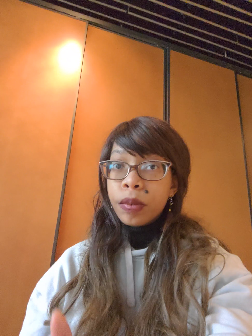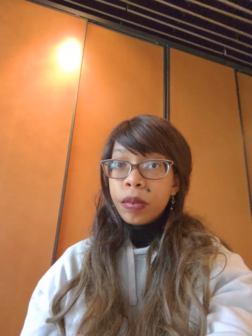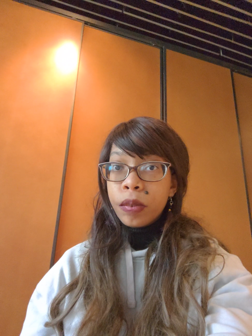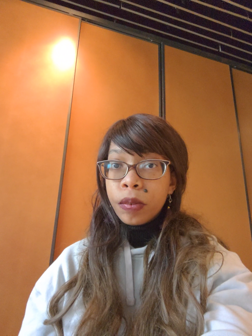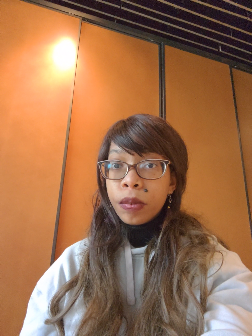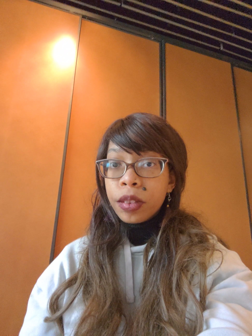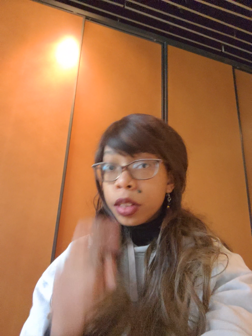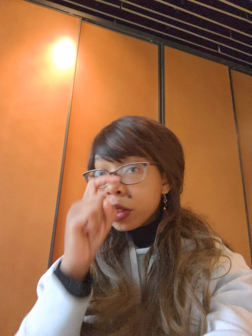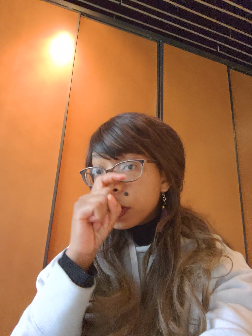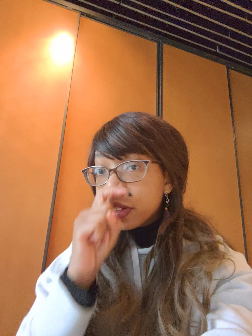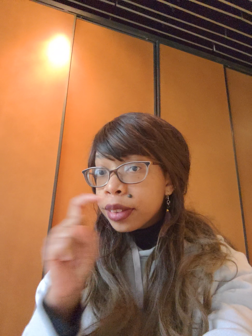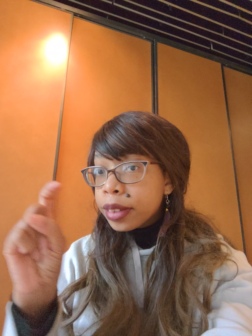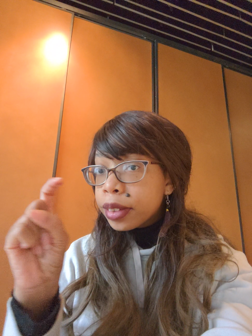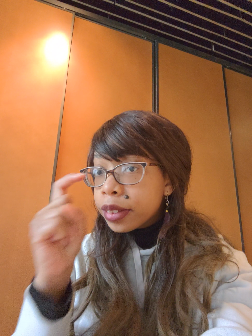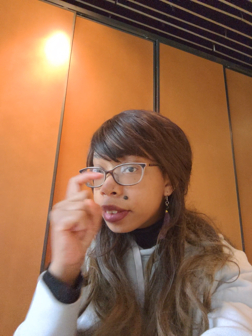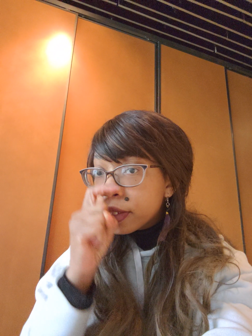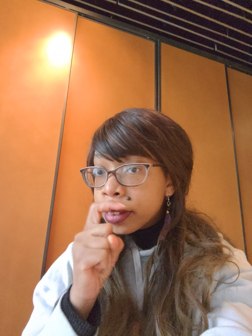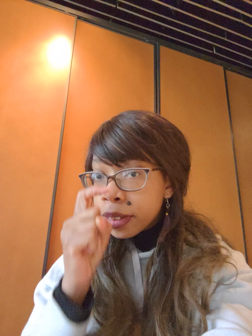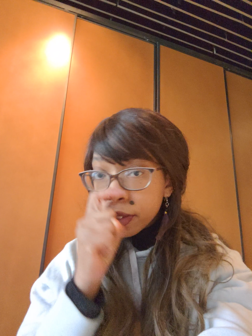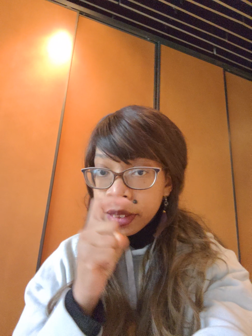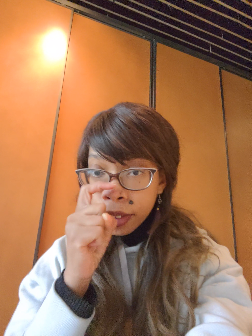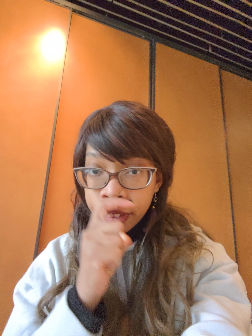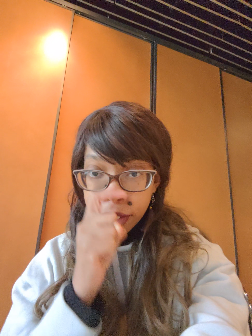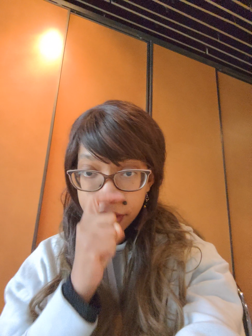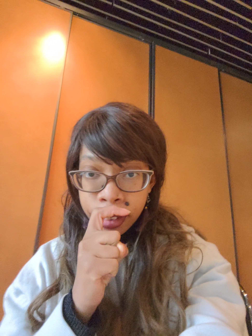doll